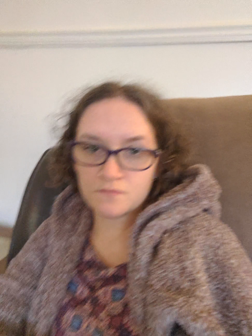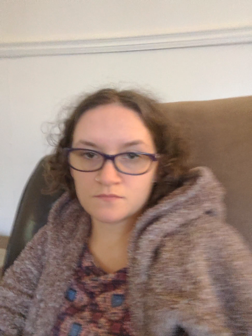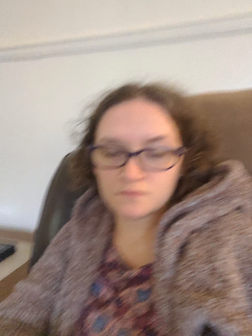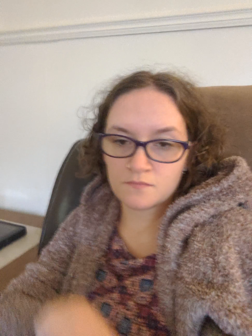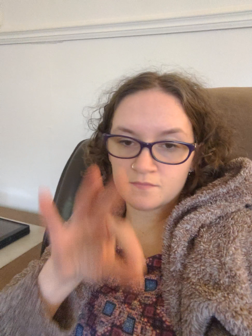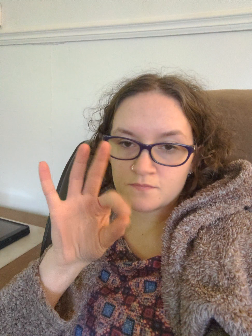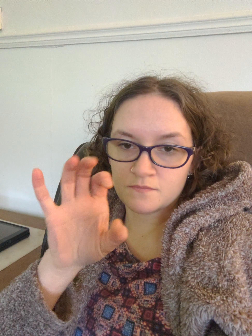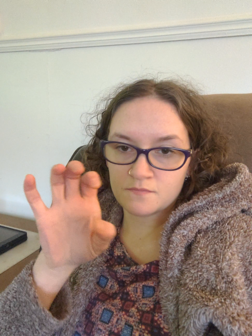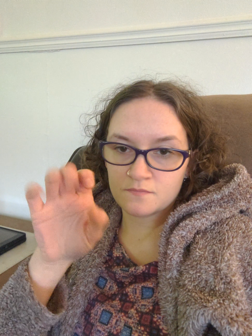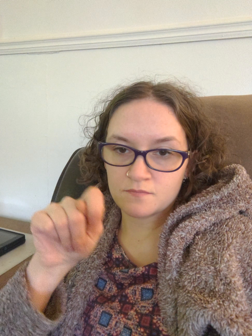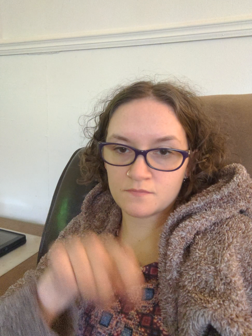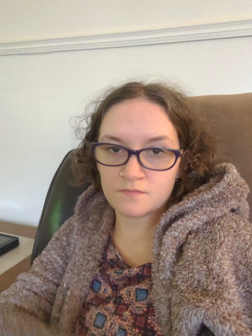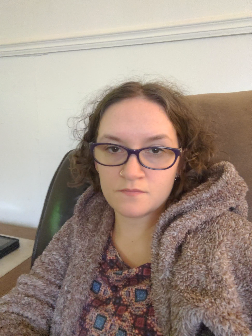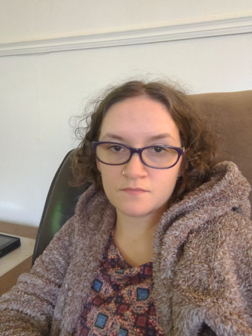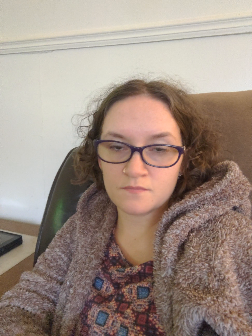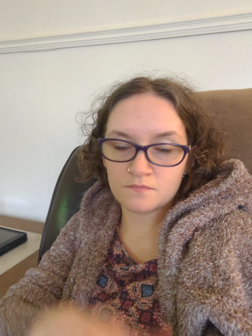feet